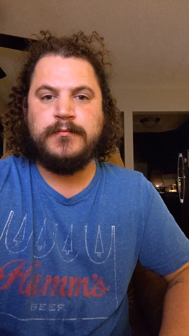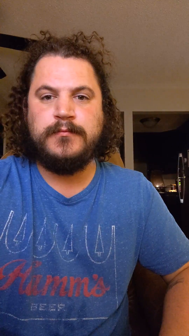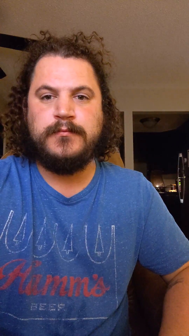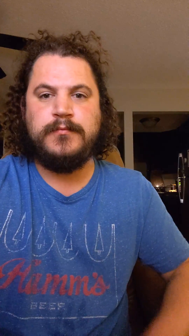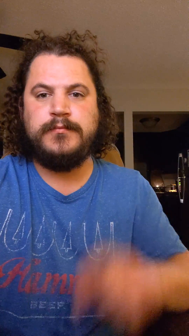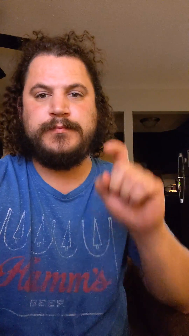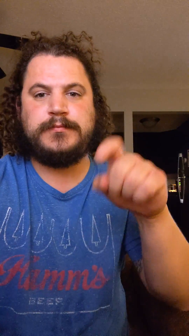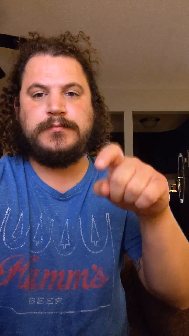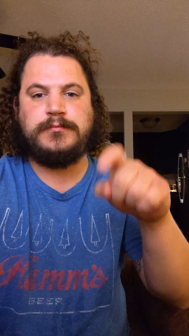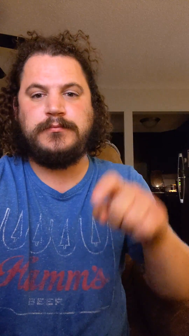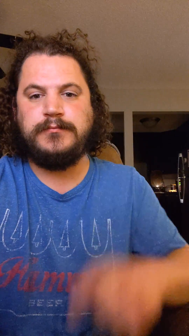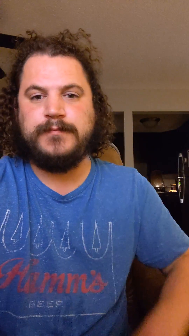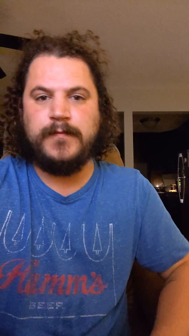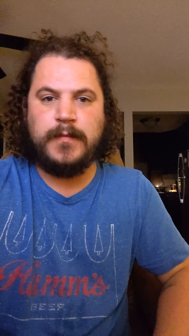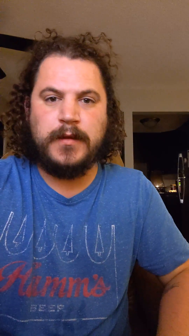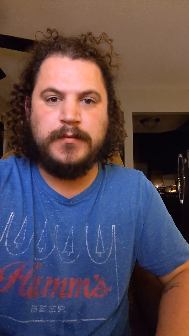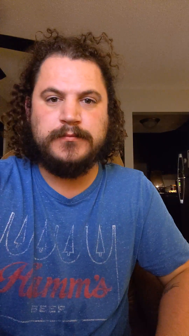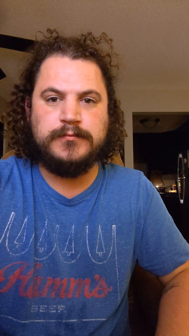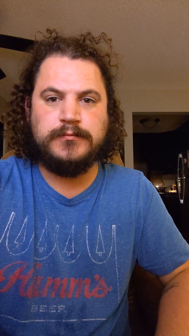need